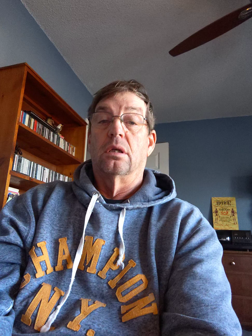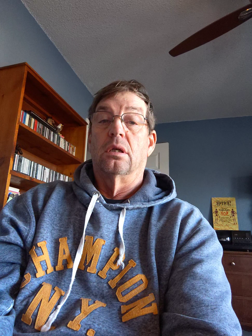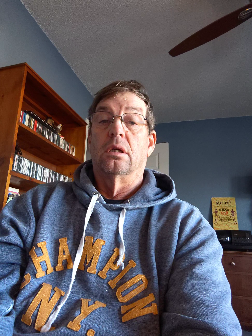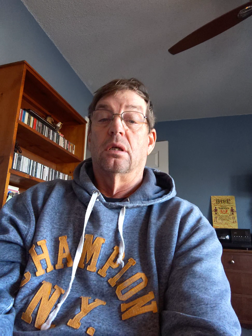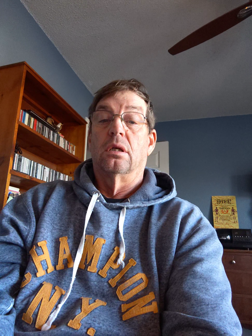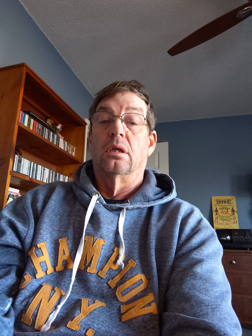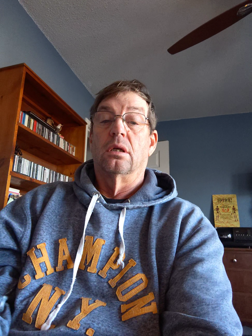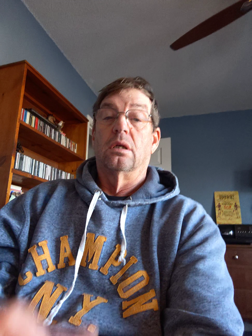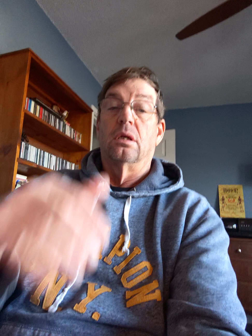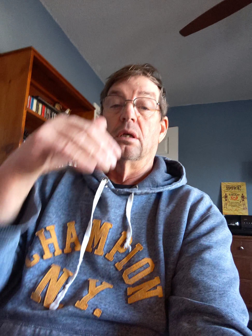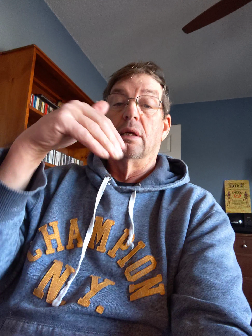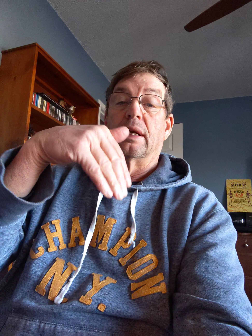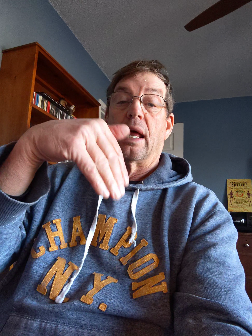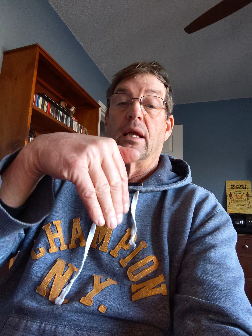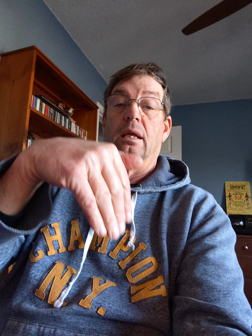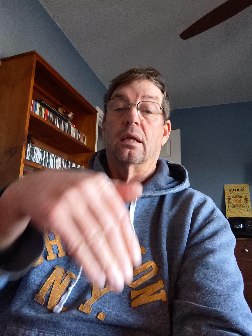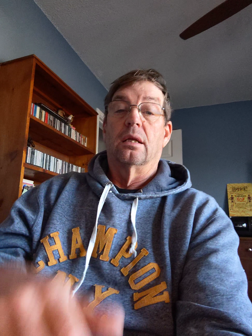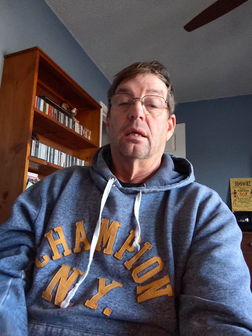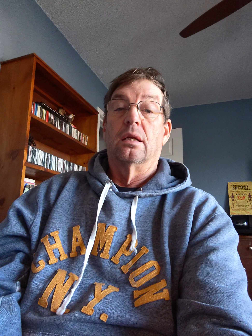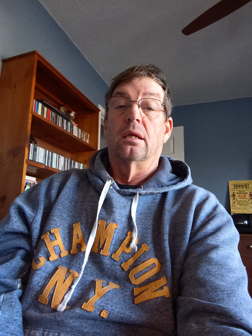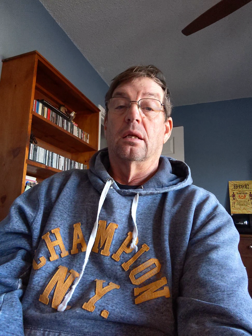night